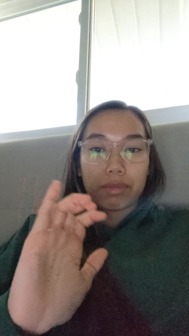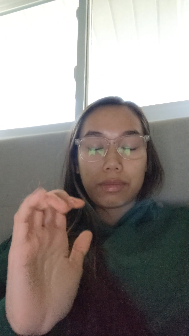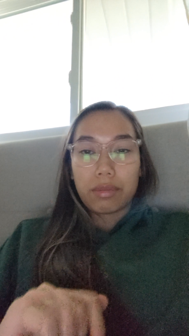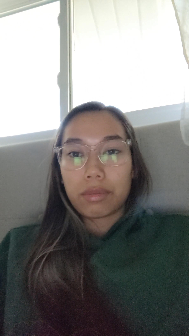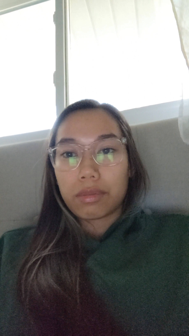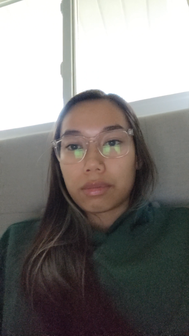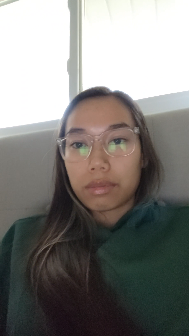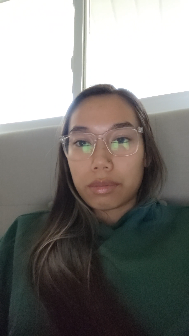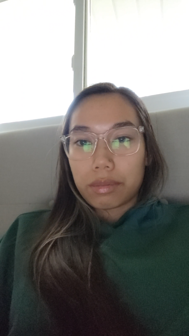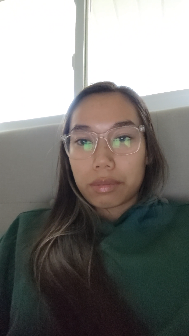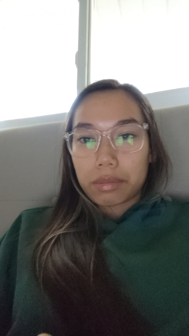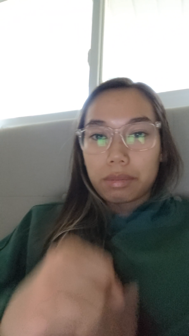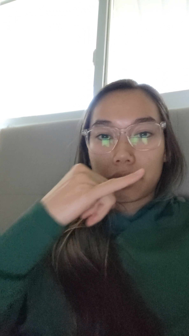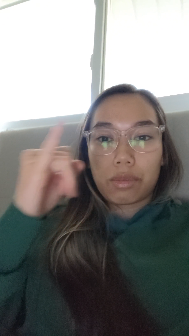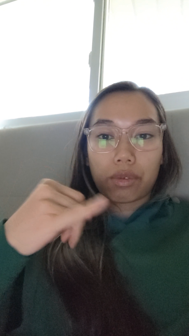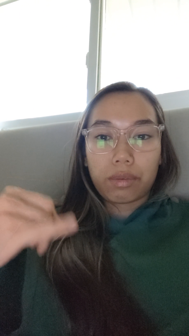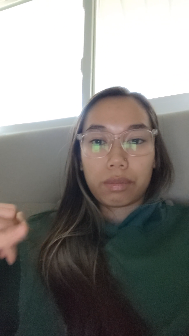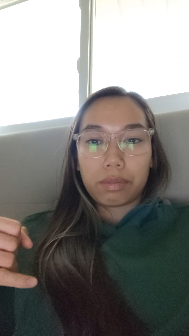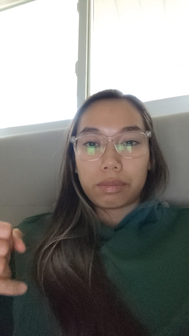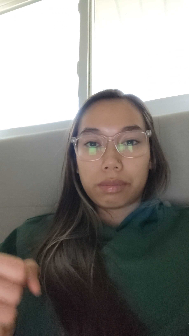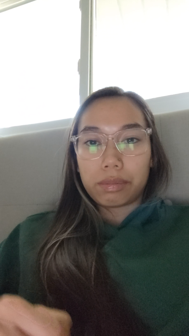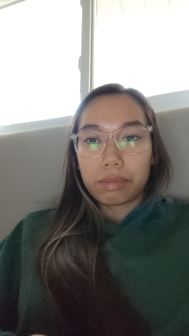draw